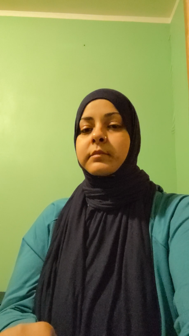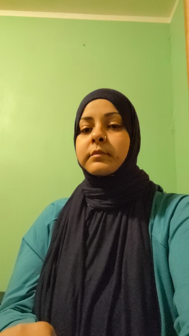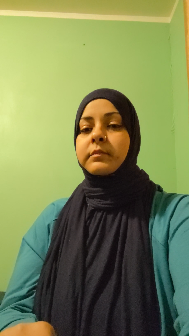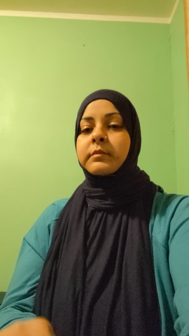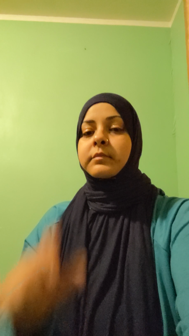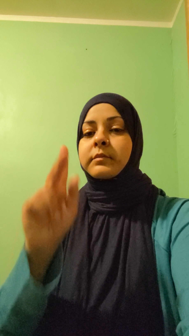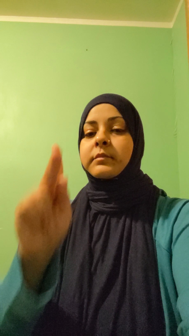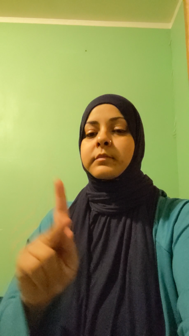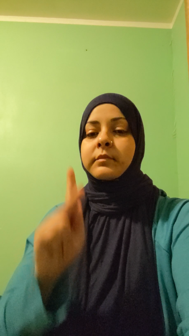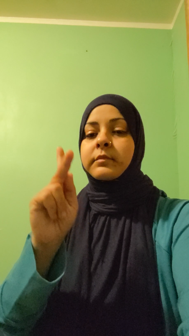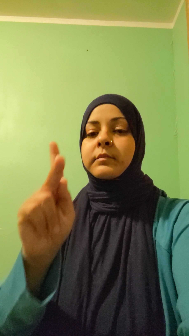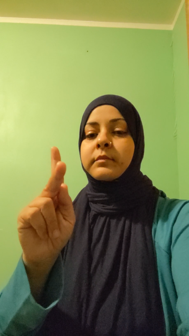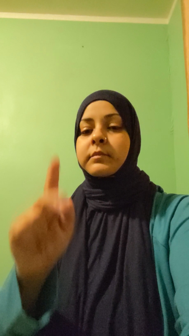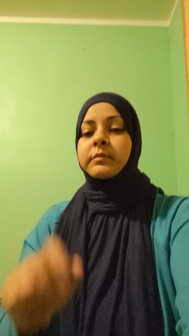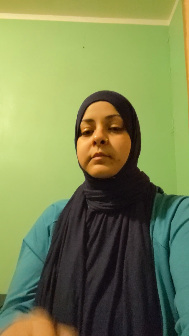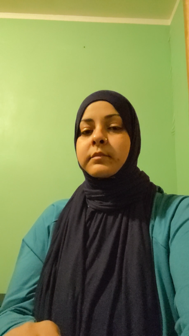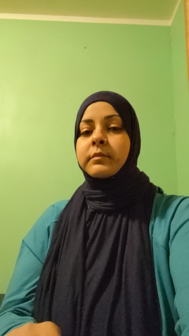careful